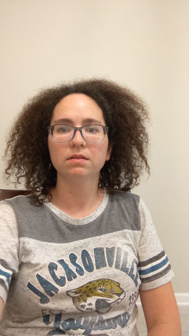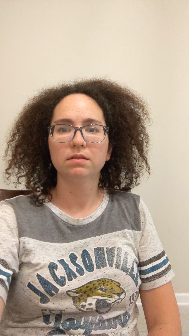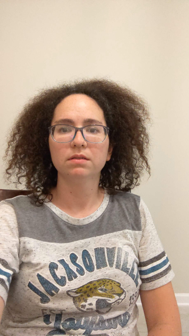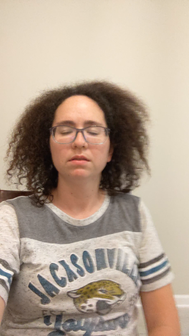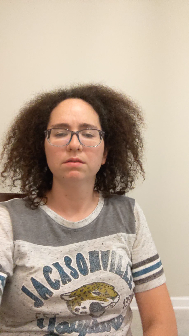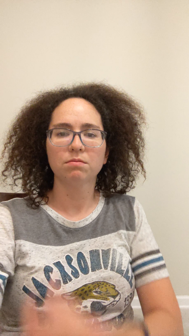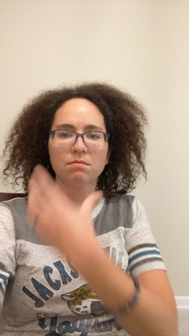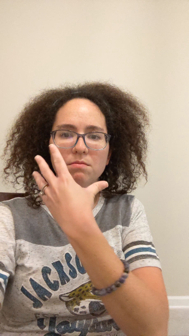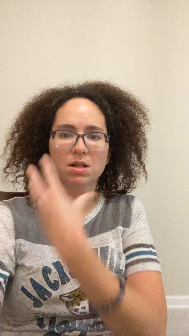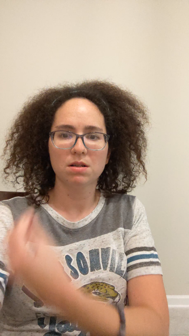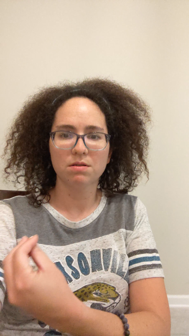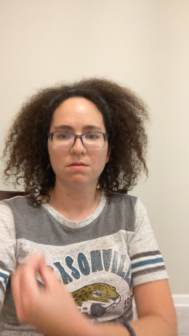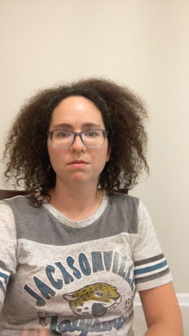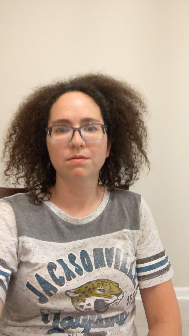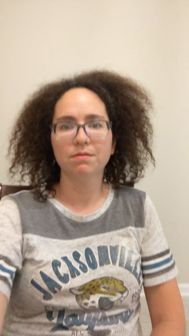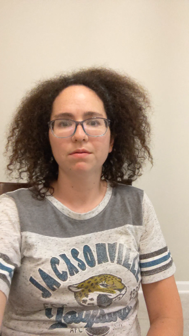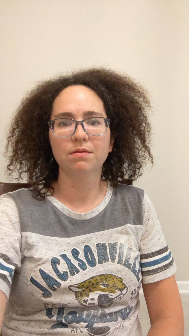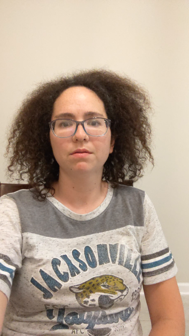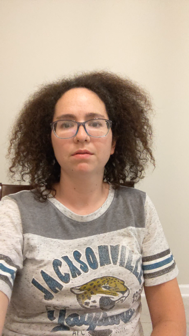poor